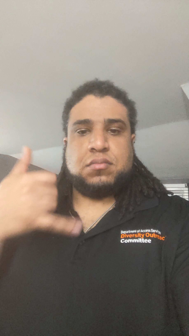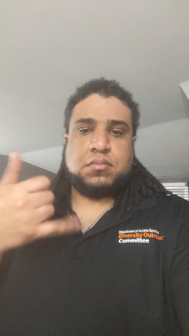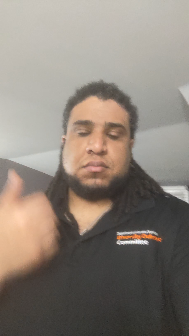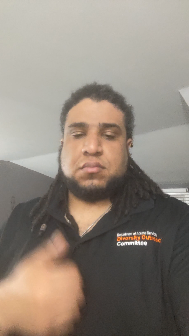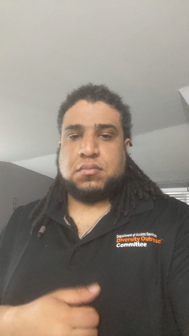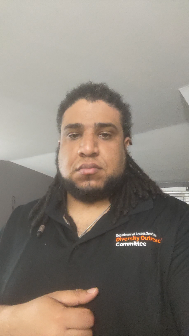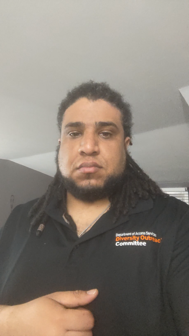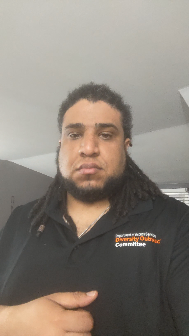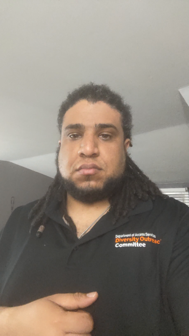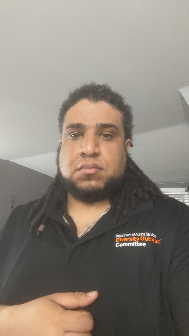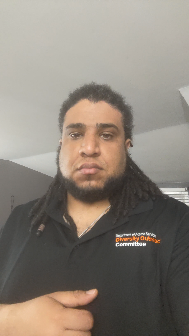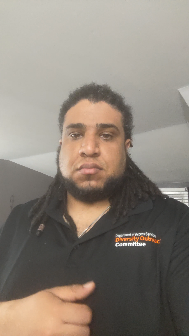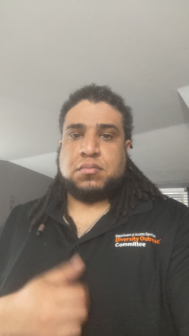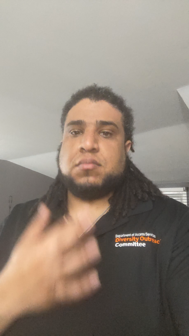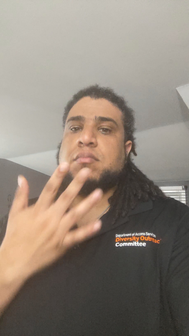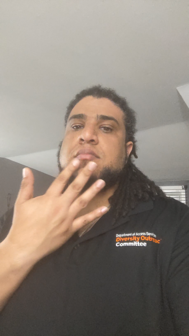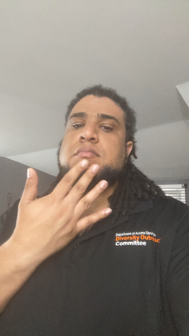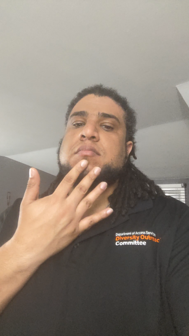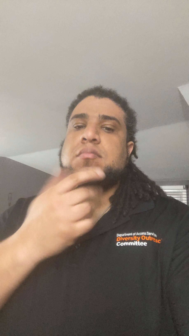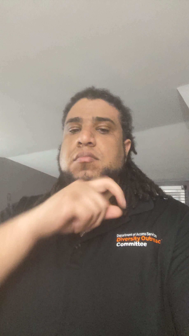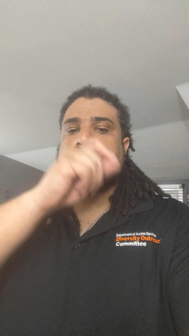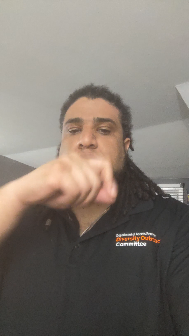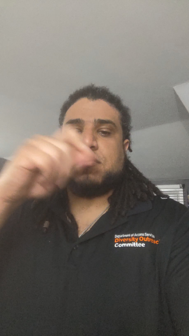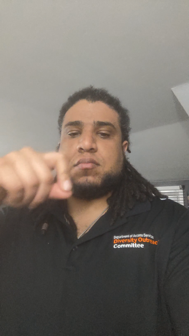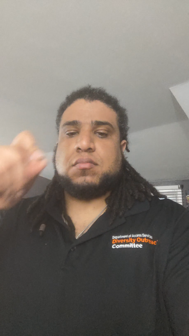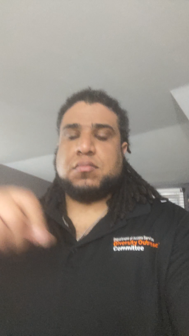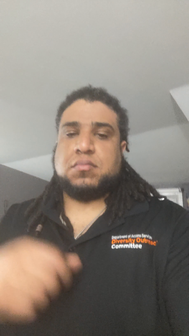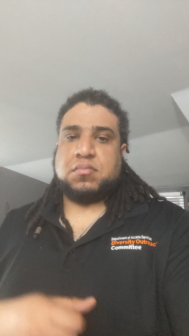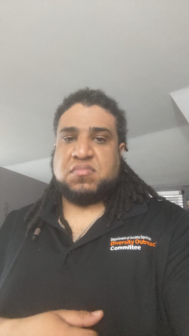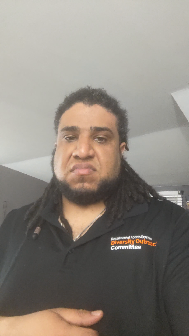crayon